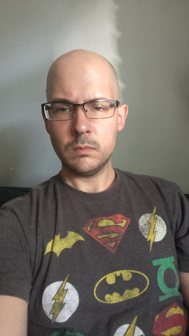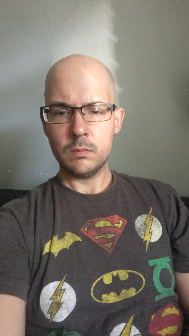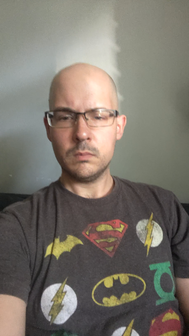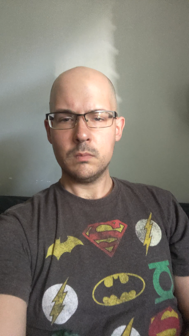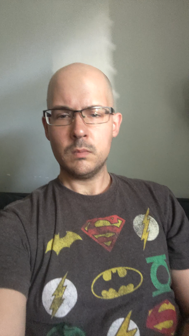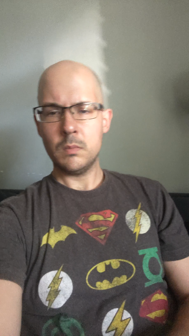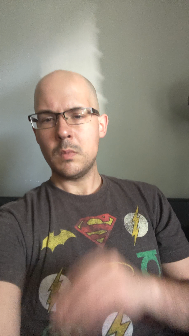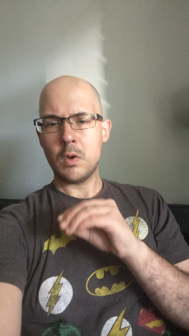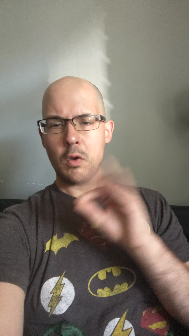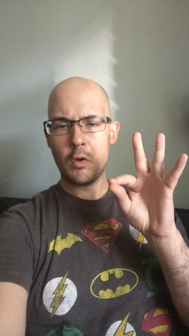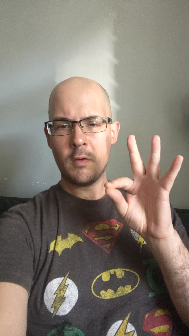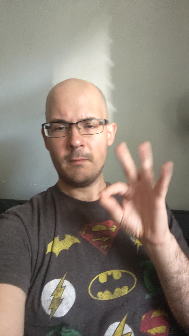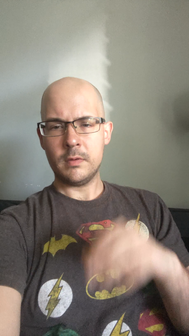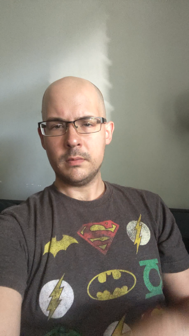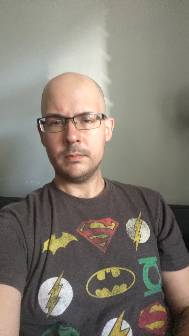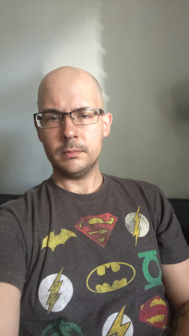off